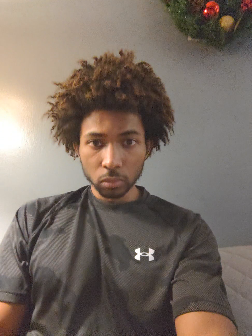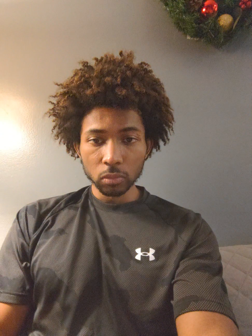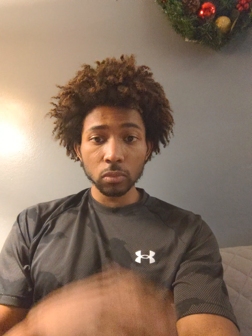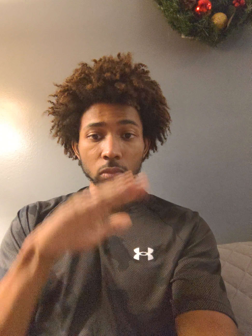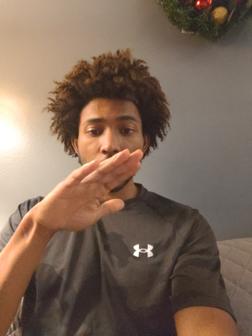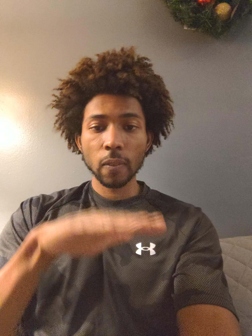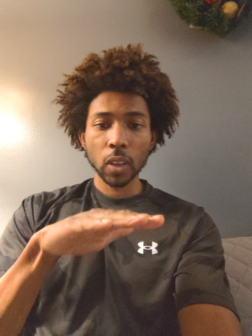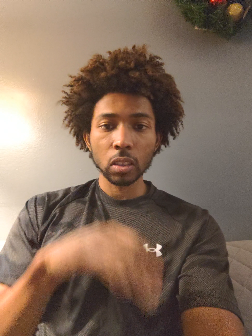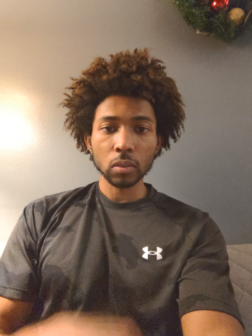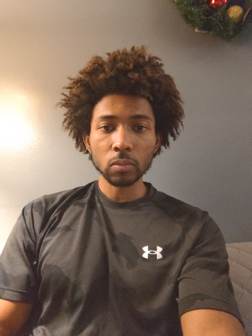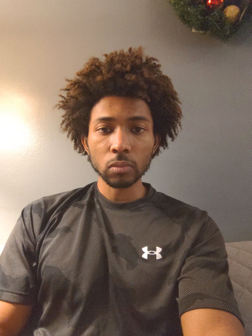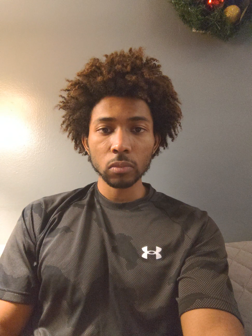on